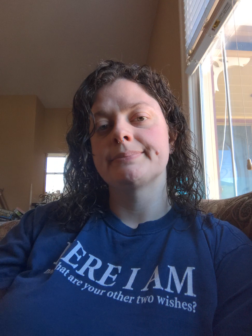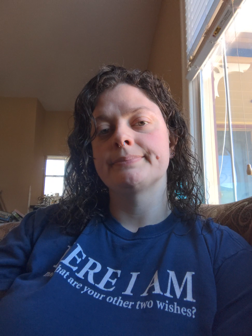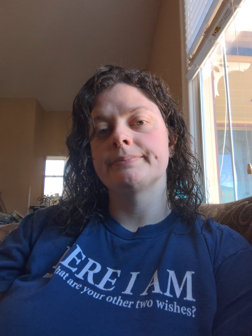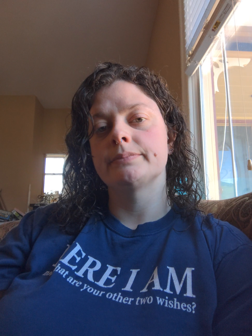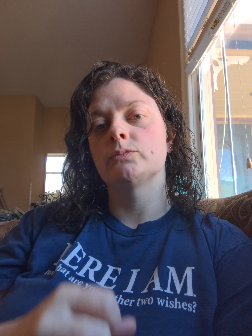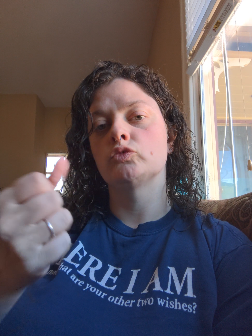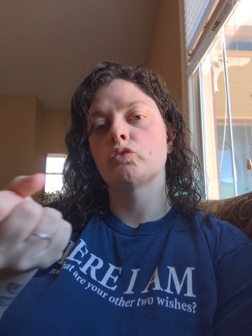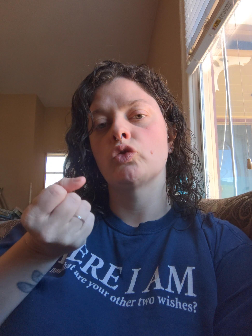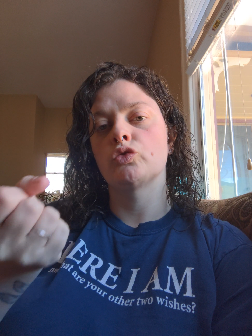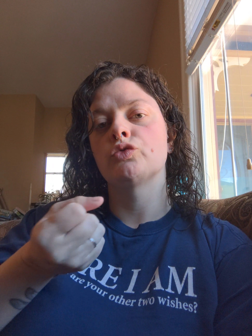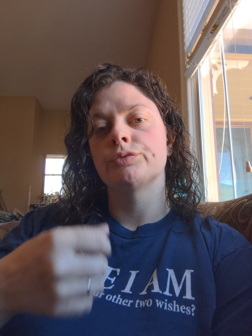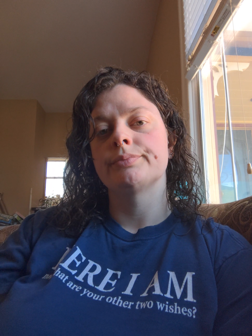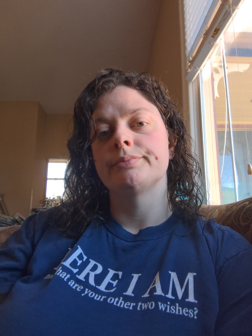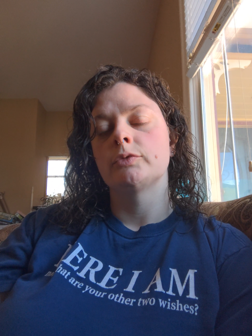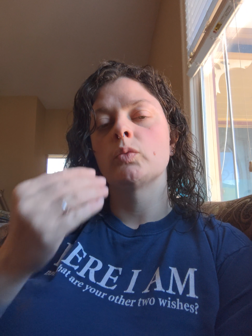drawer